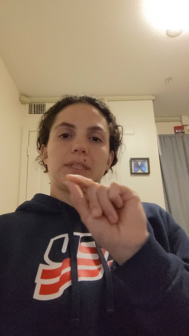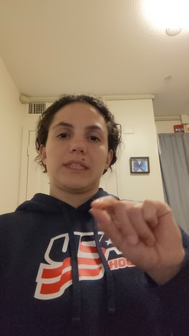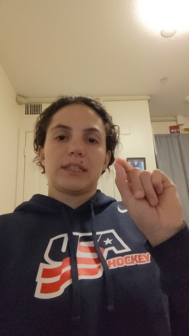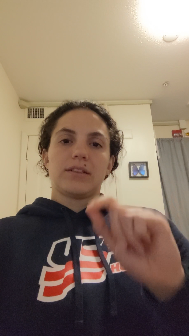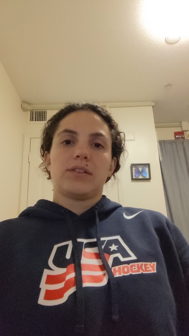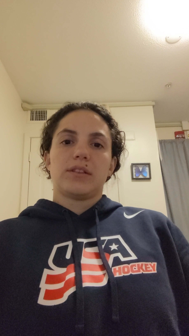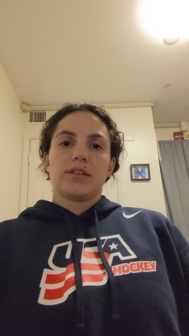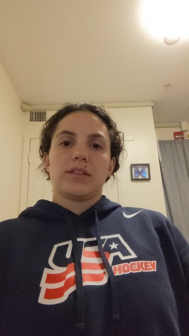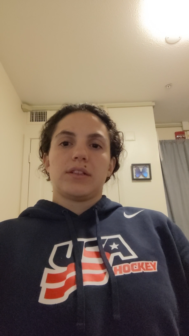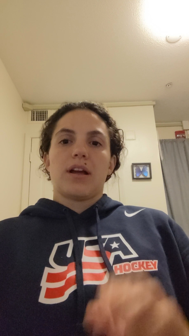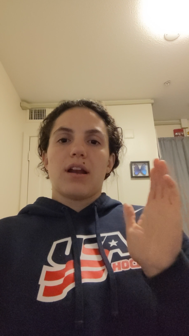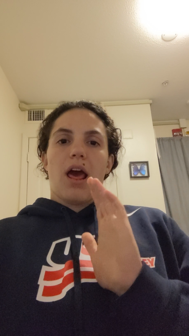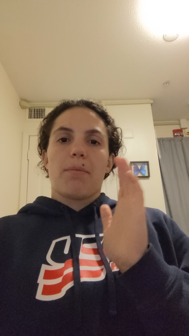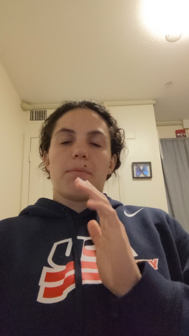clap